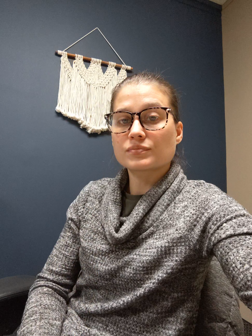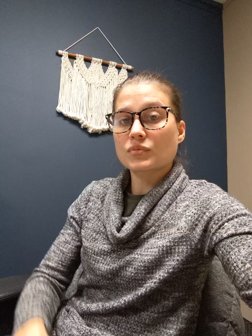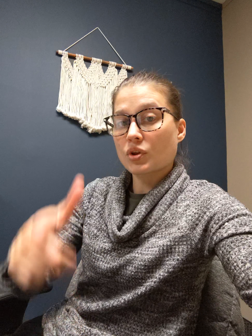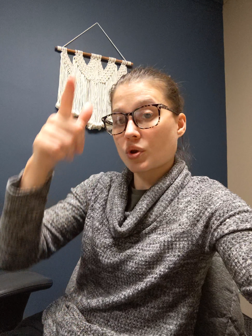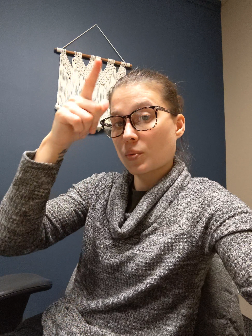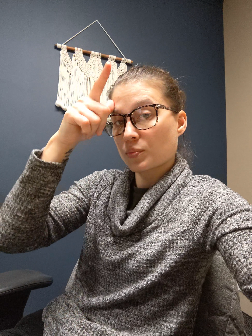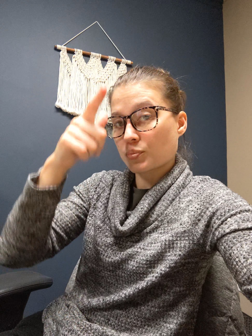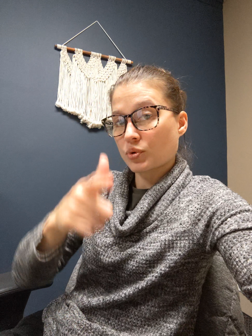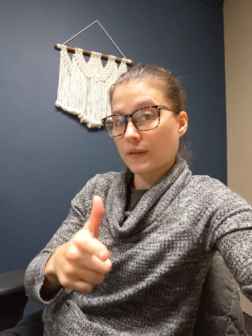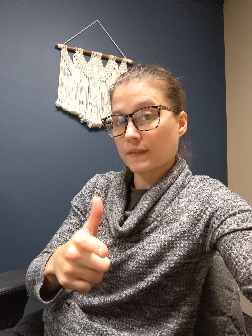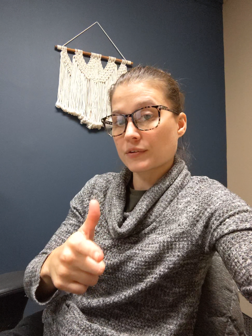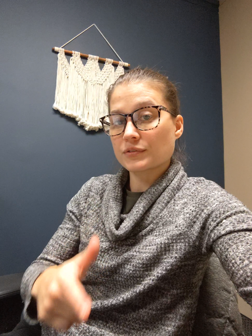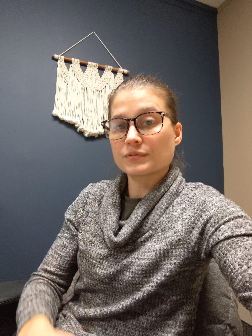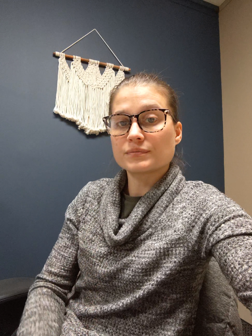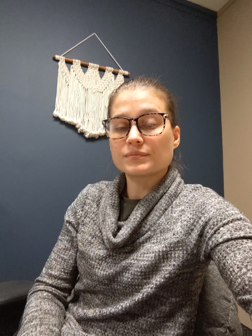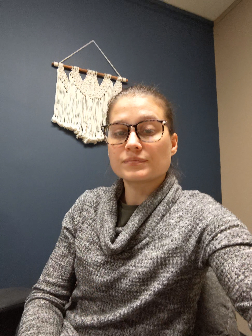brother